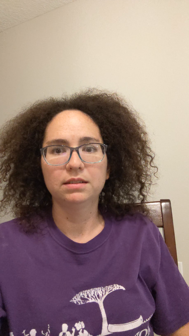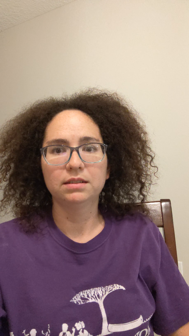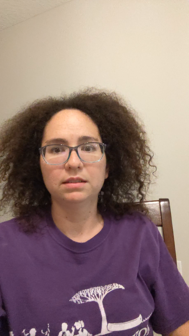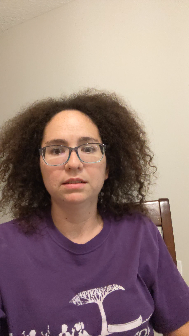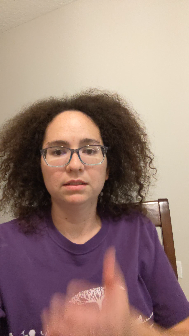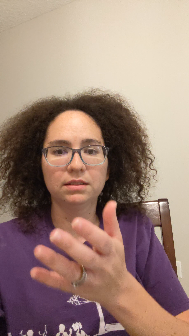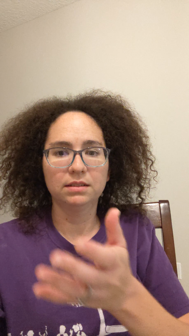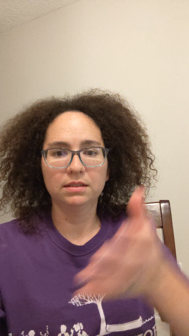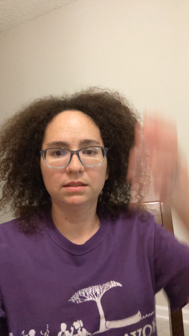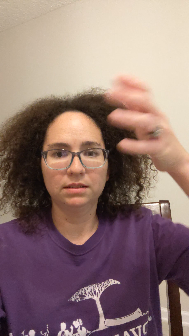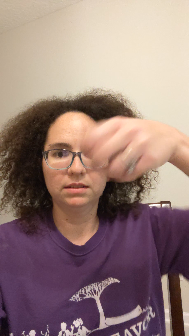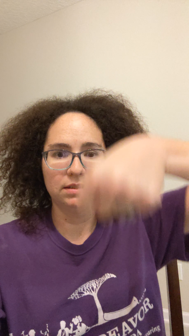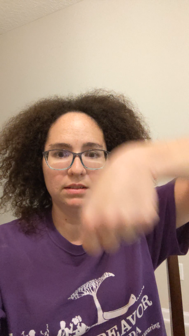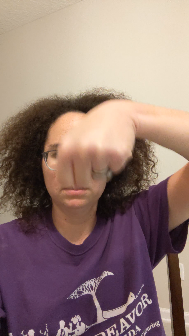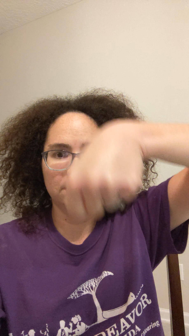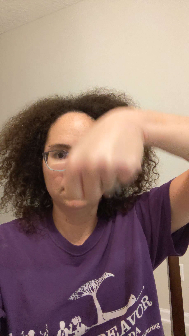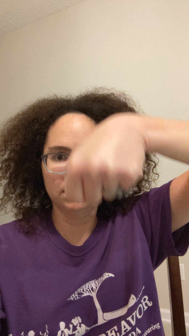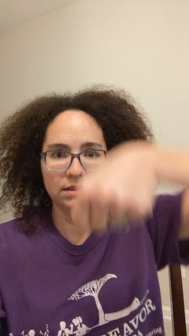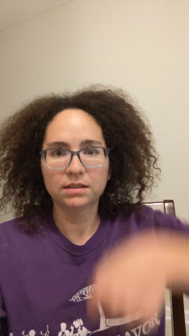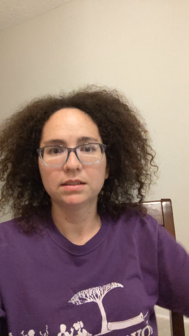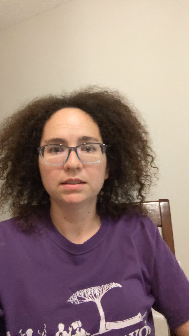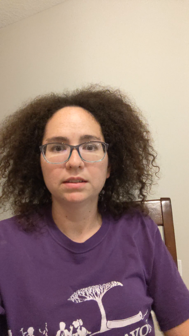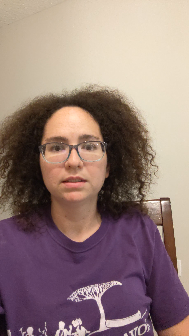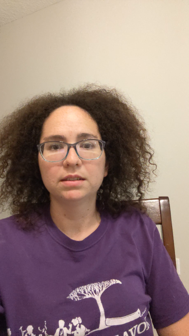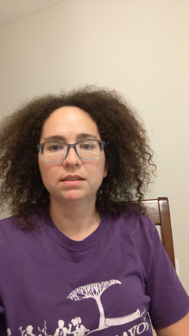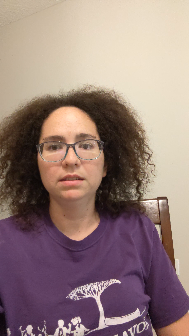bucket